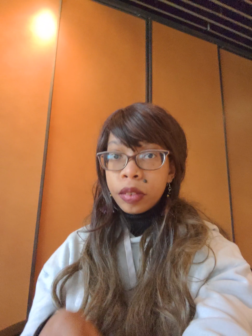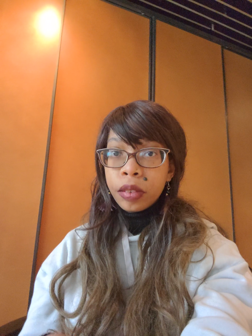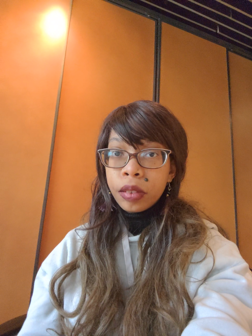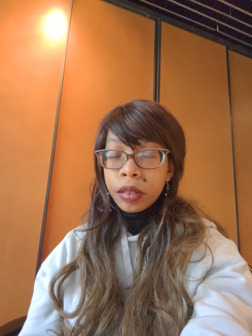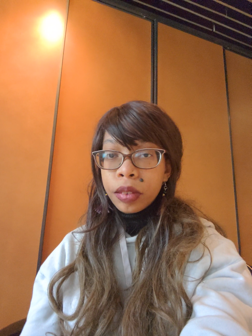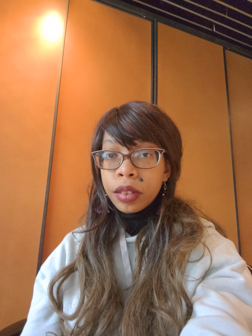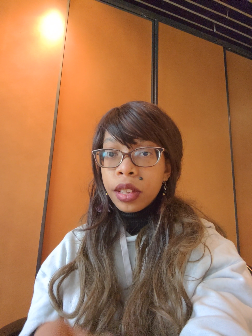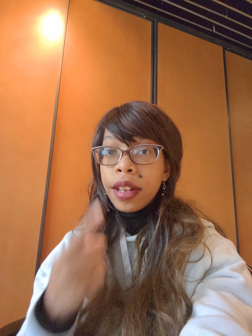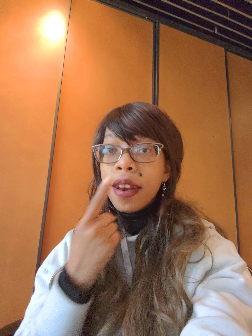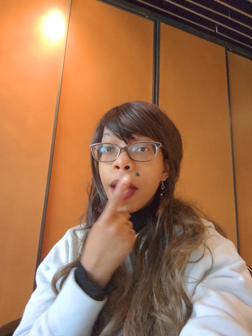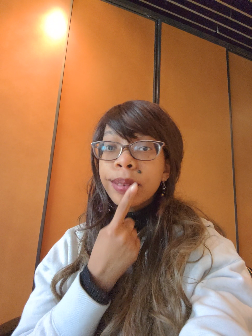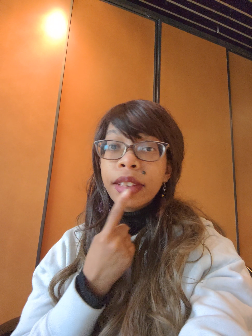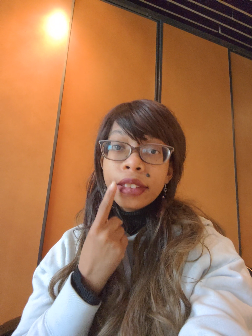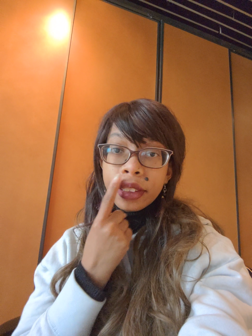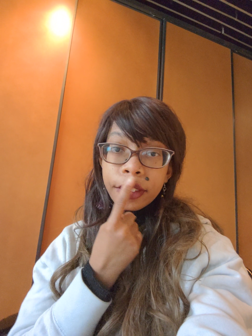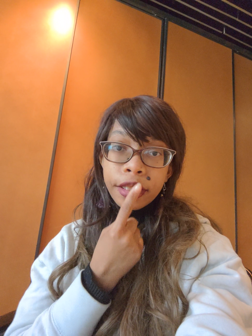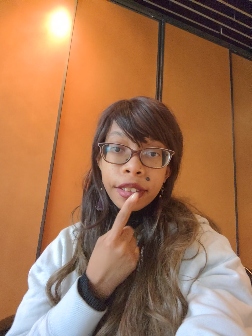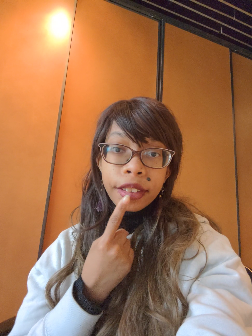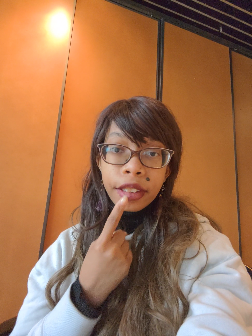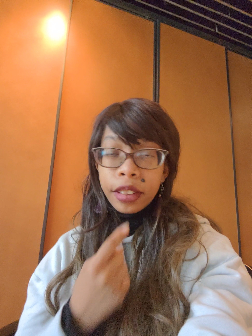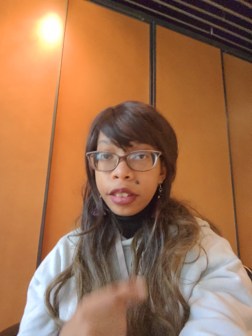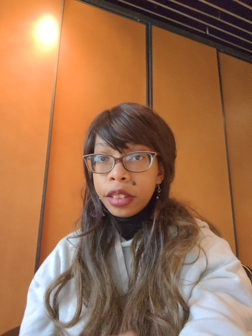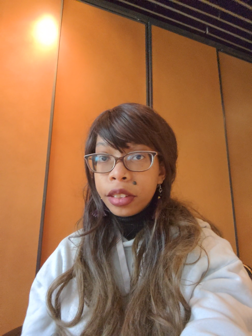lips